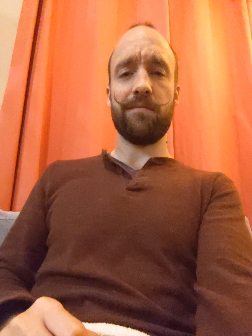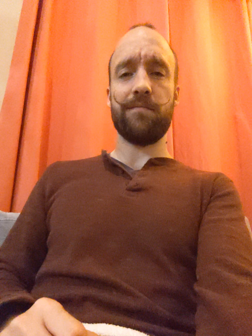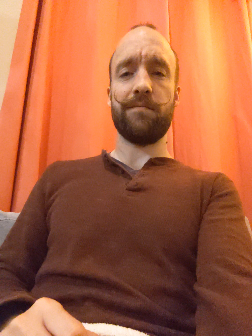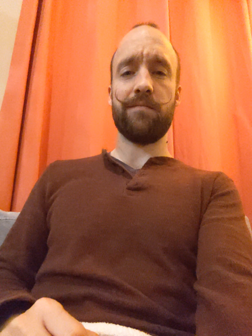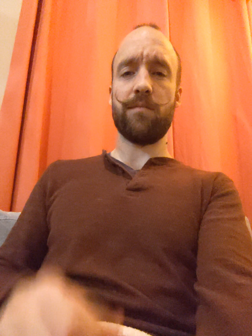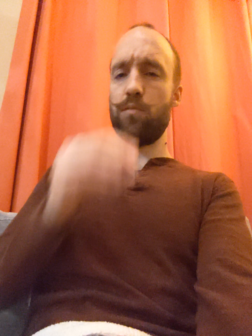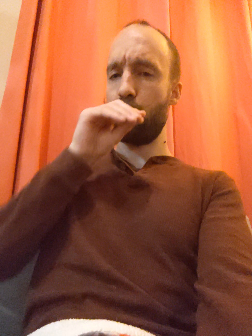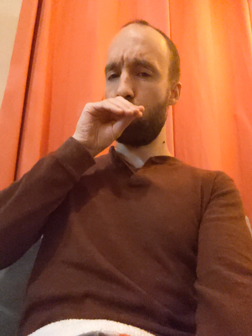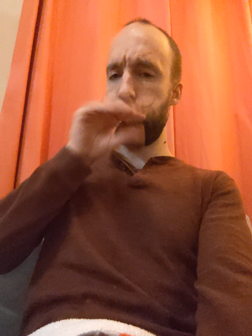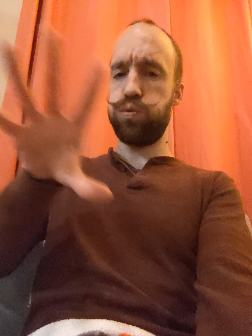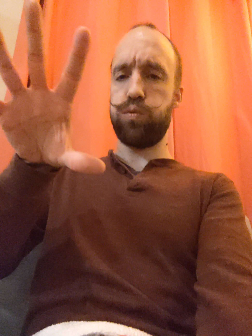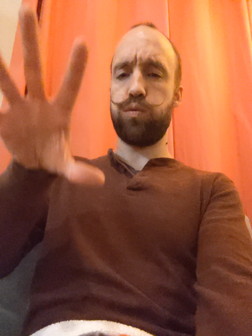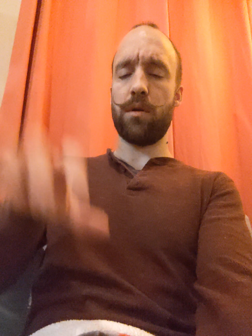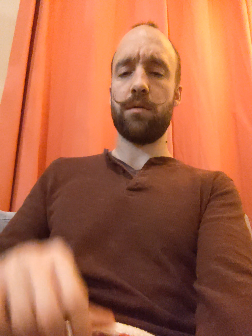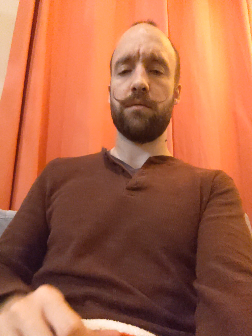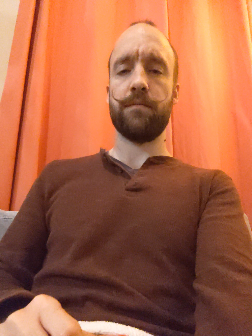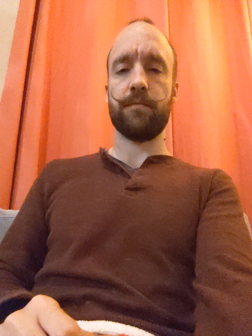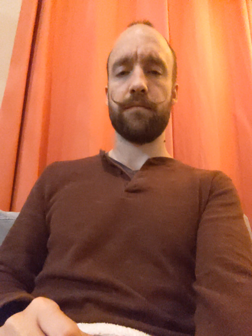blow